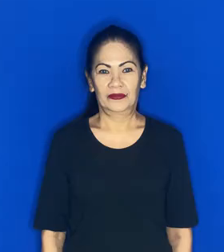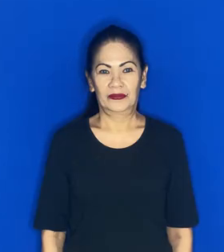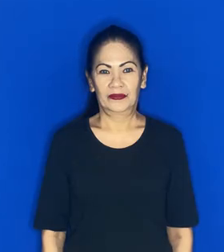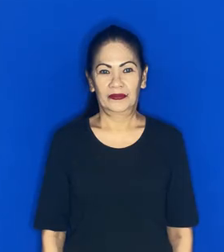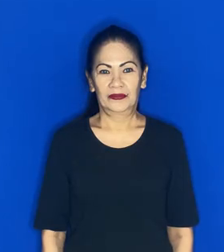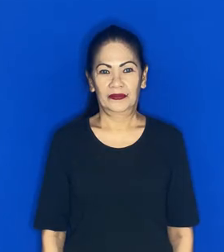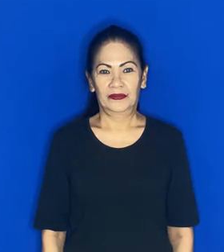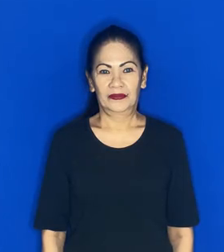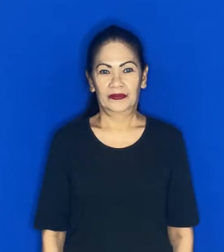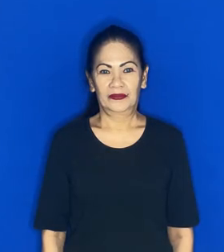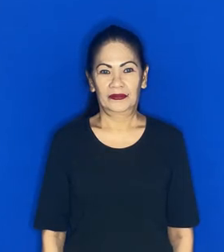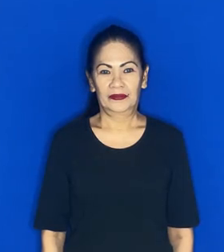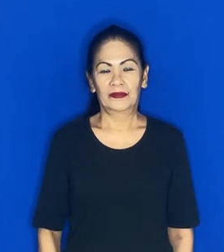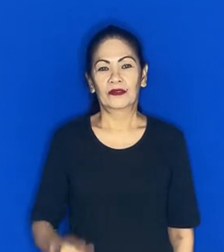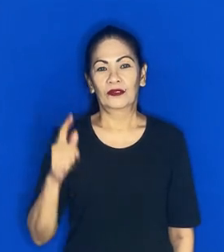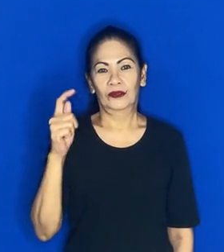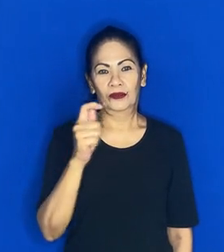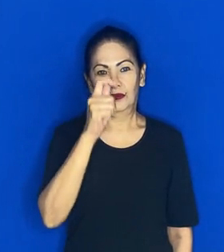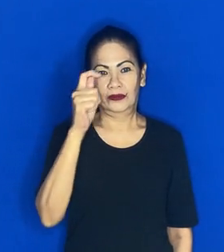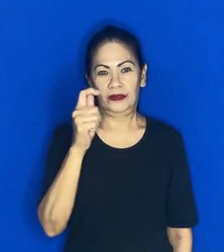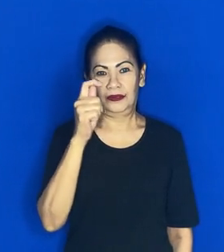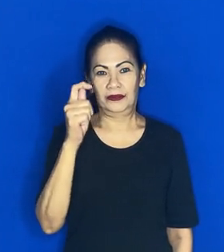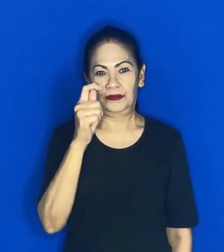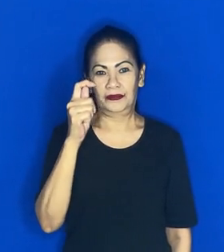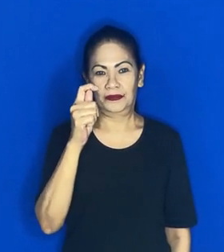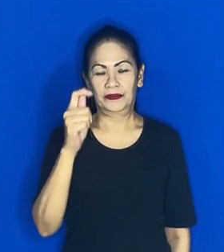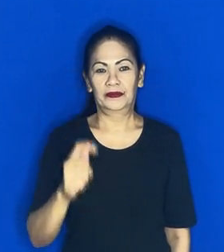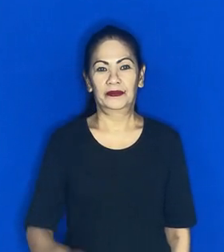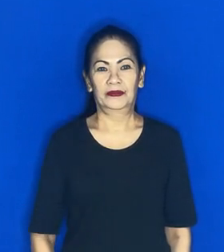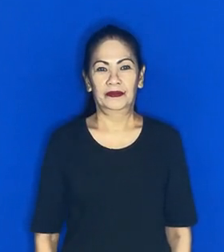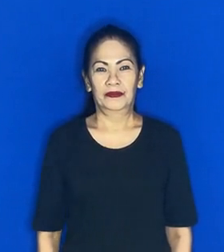tuesday